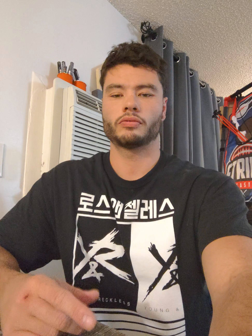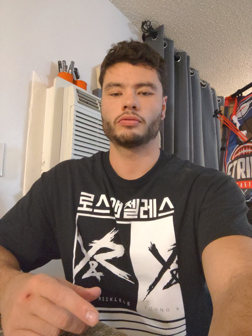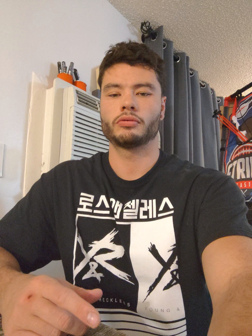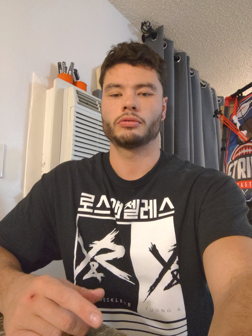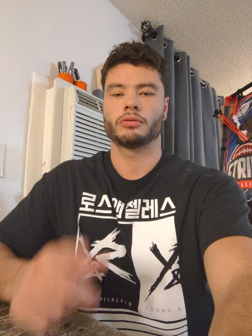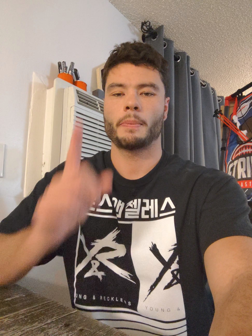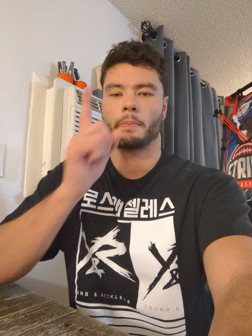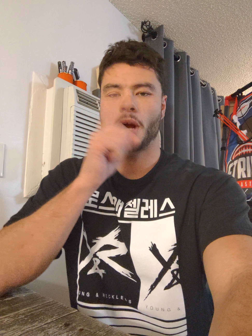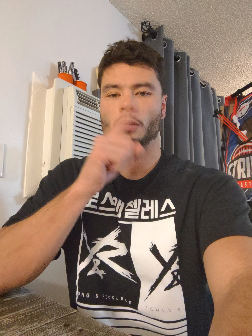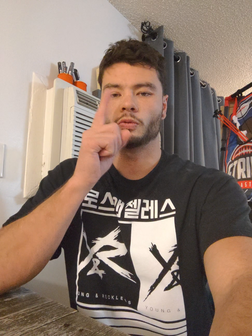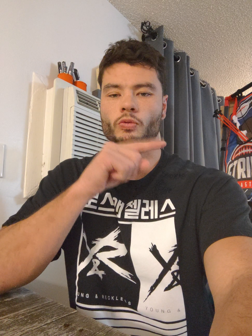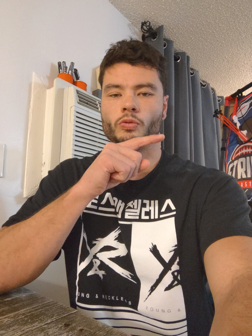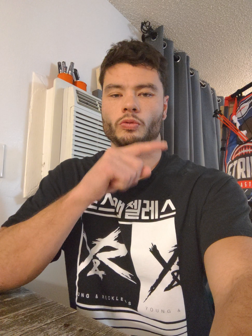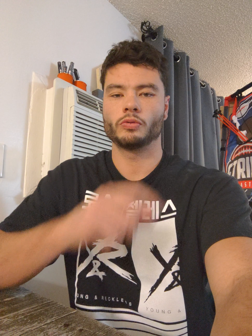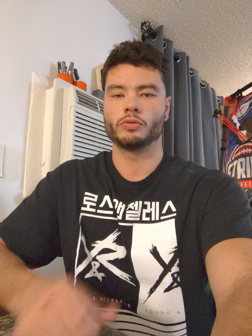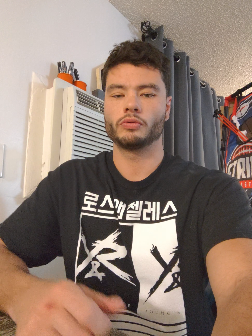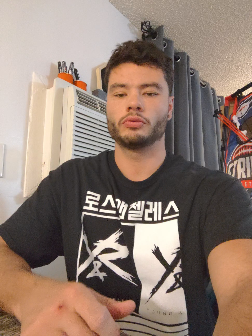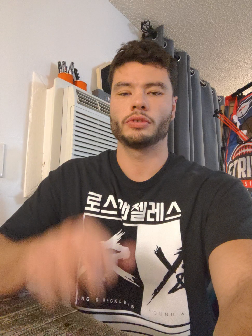mouse